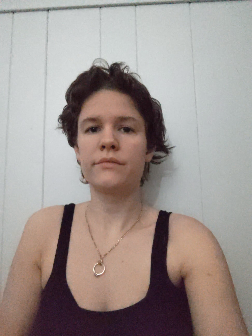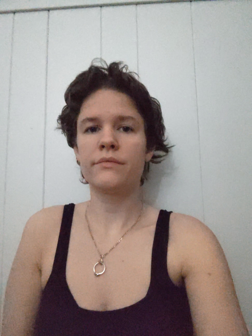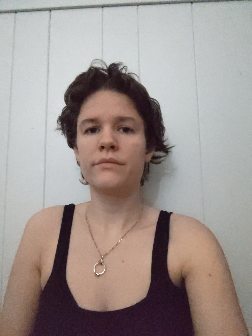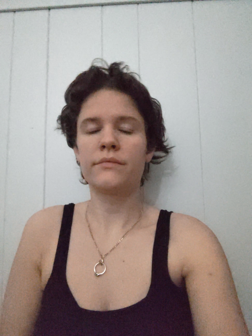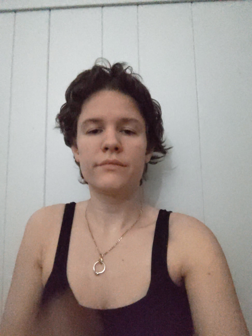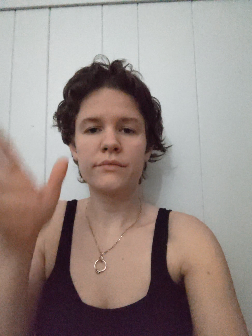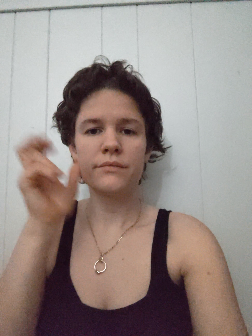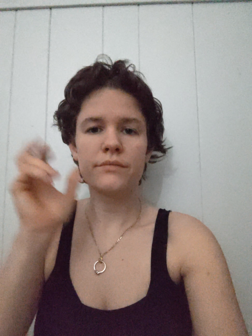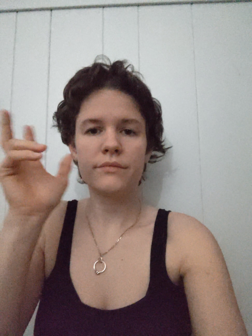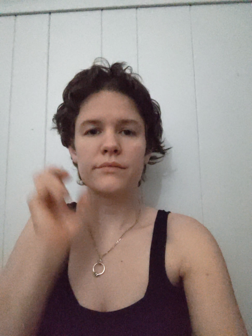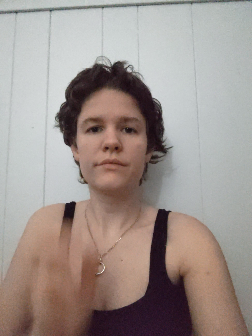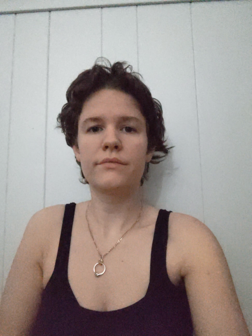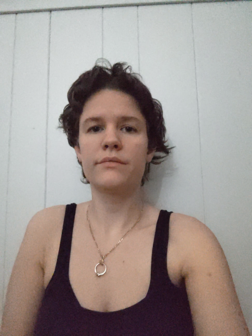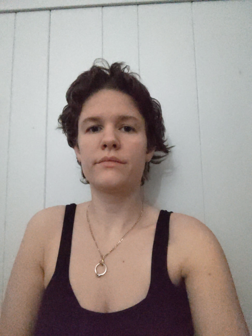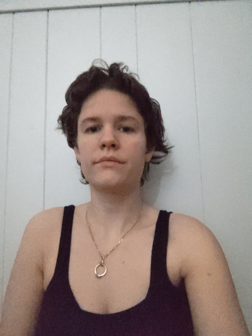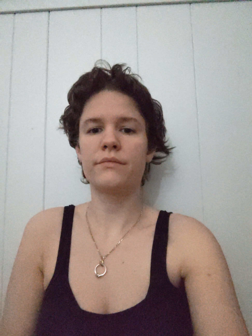hear